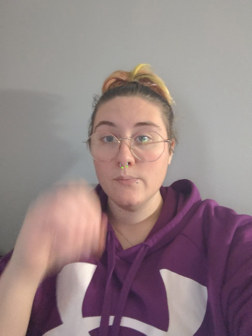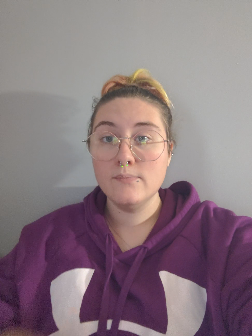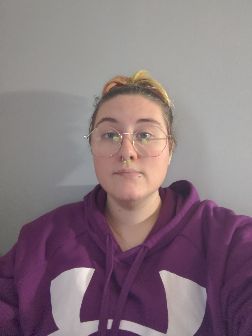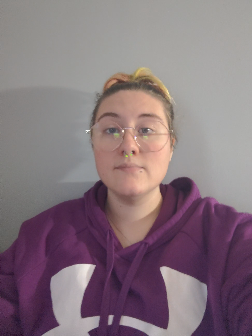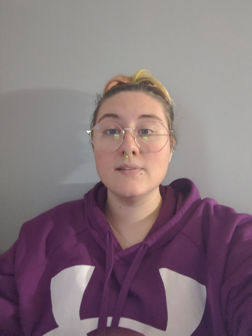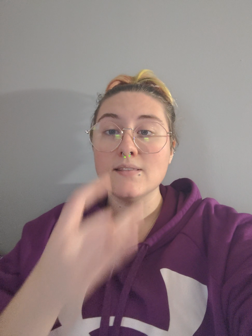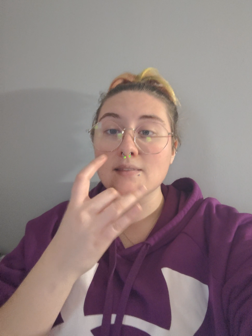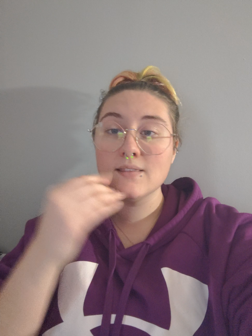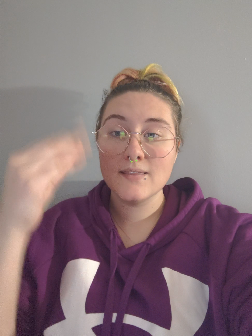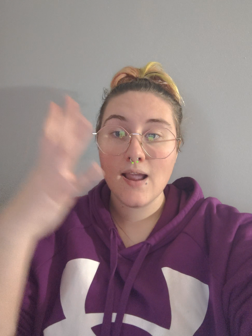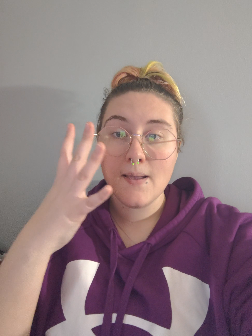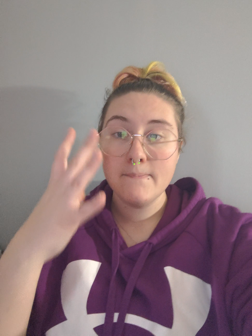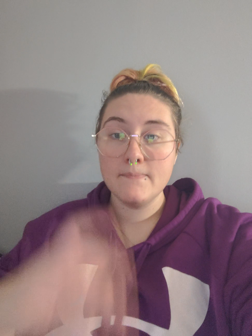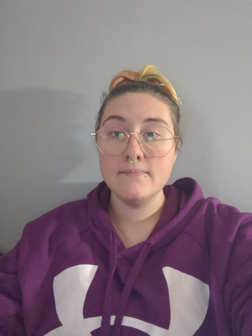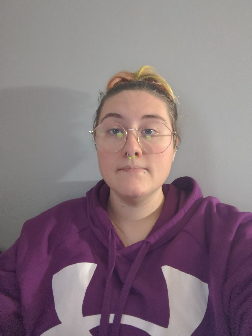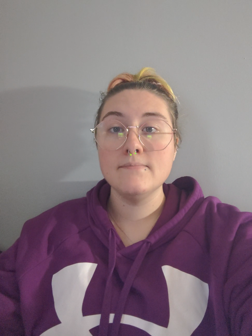lamp